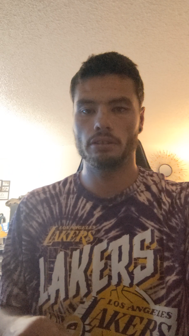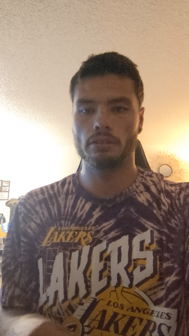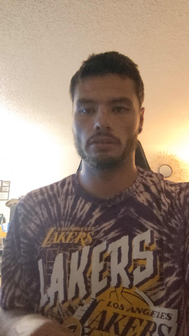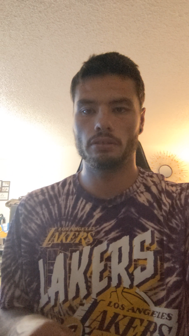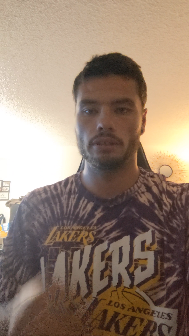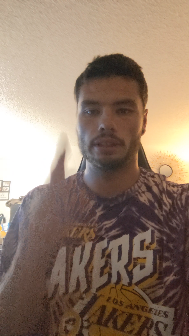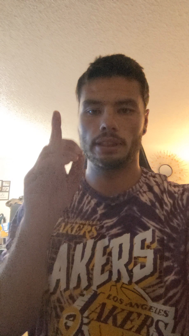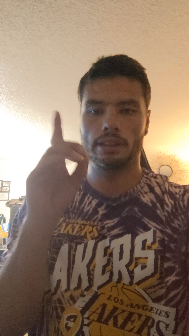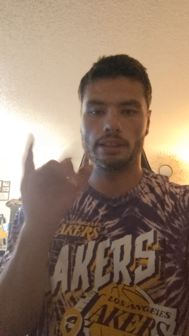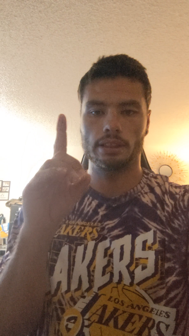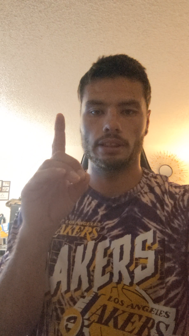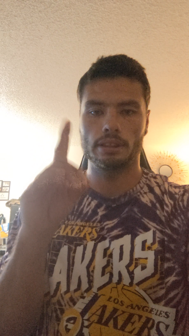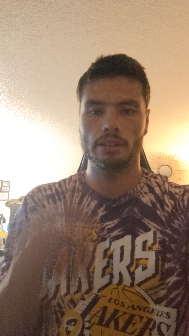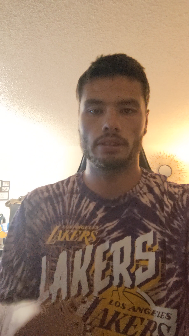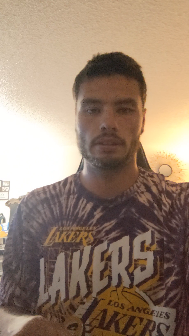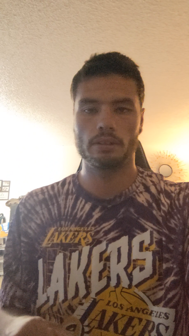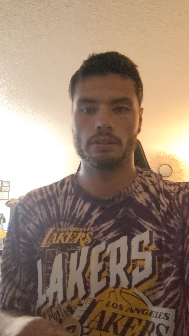did